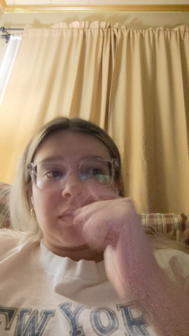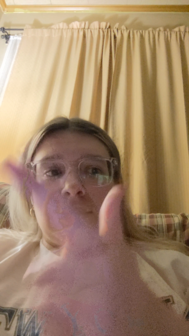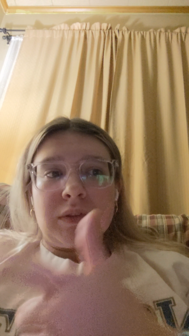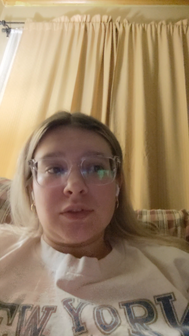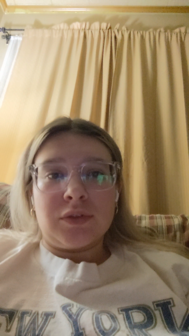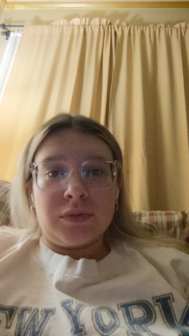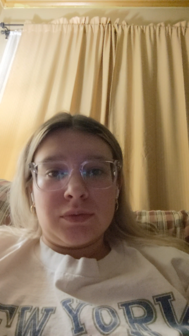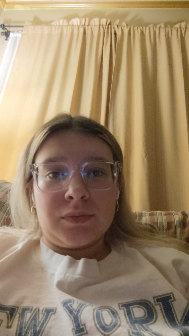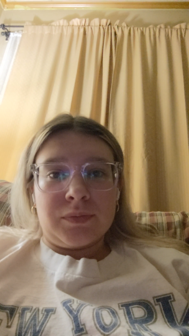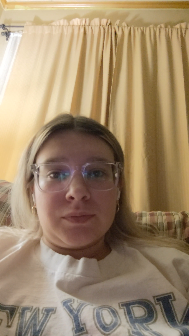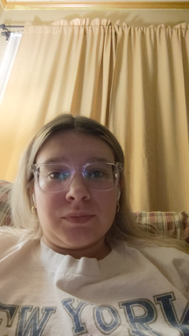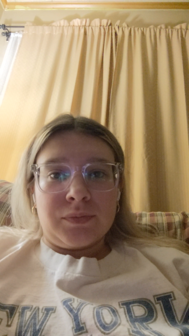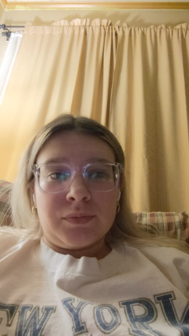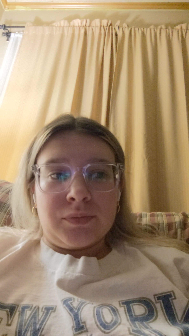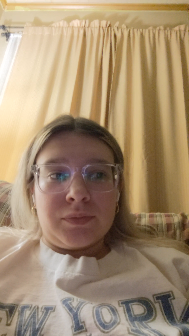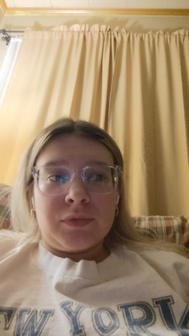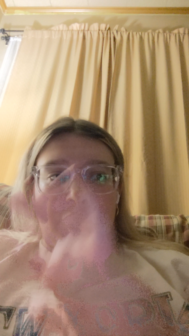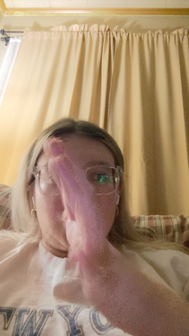cheese